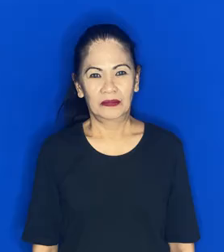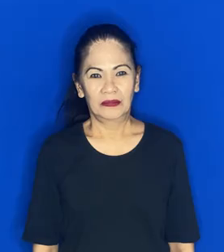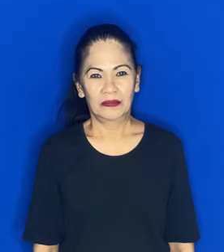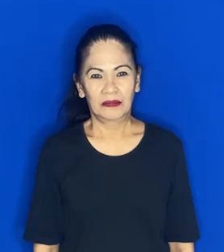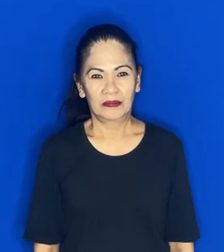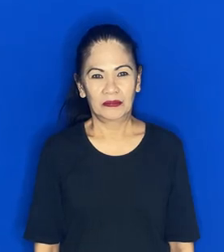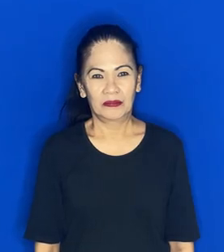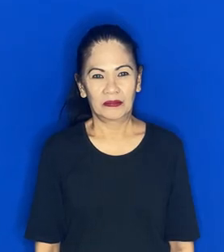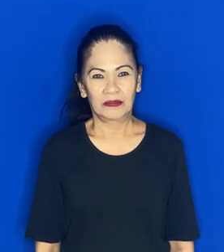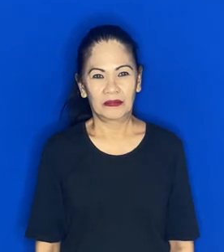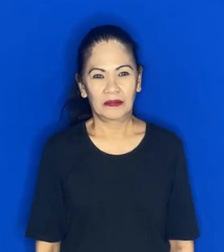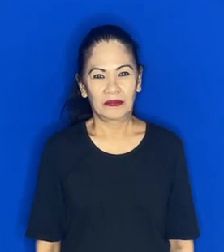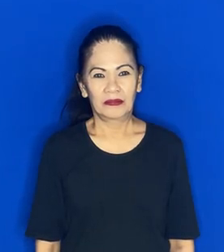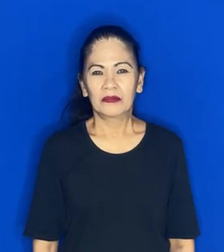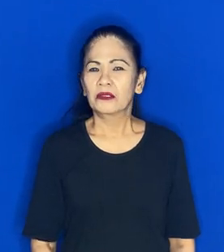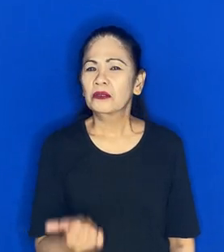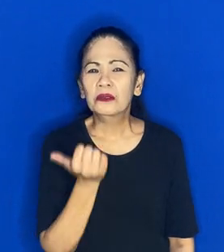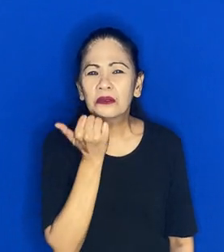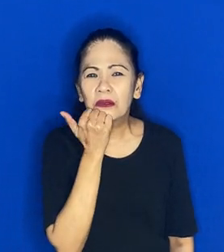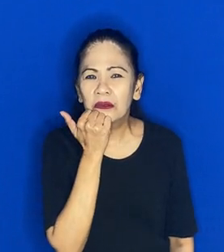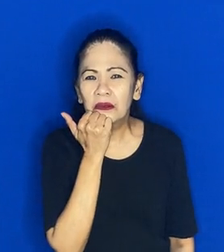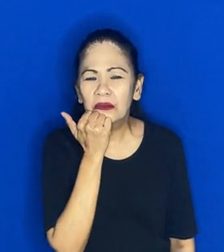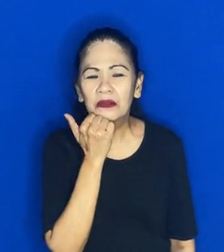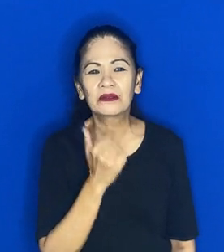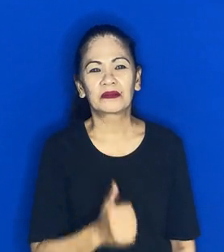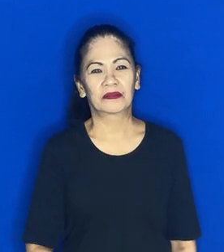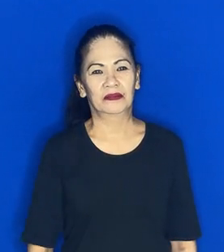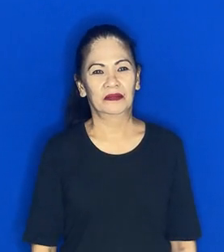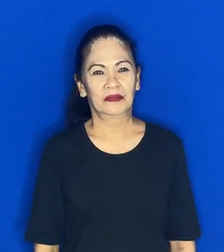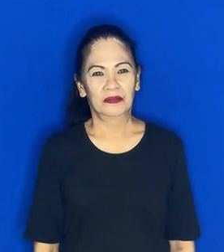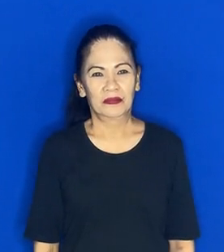wrong